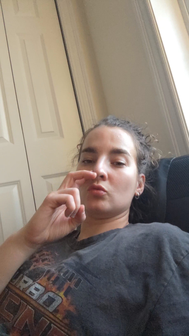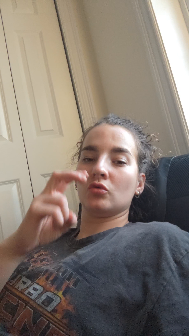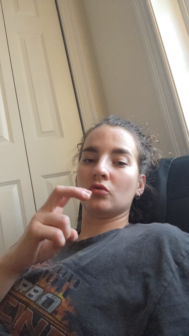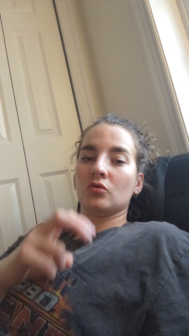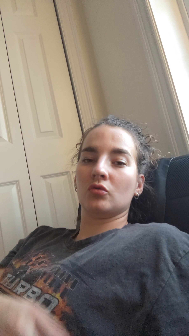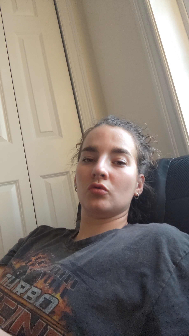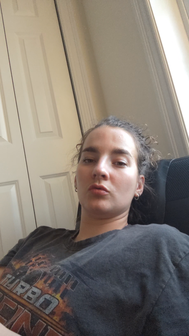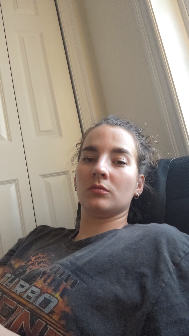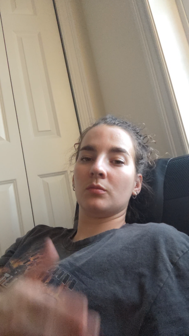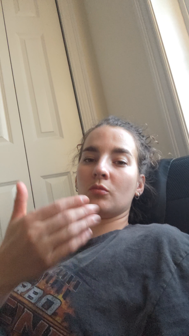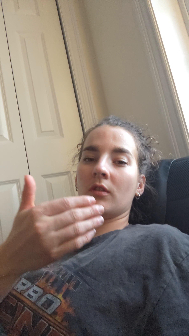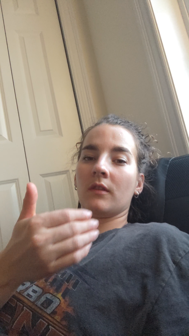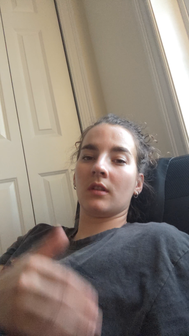butterfly